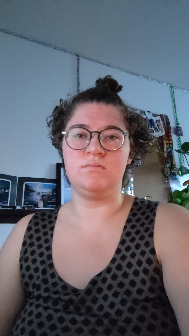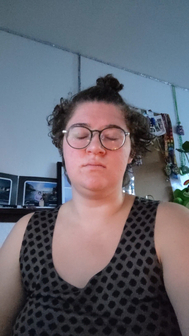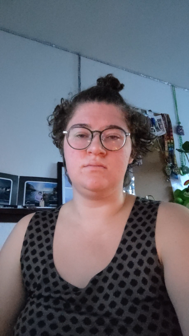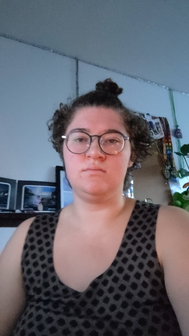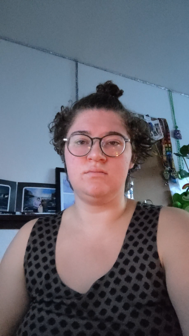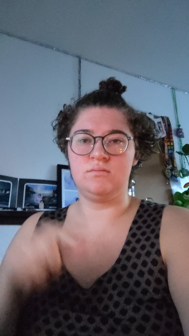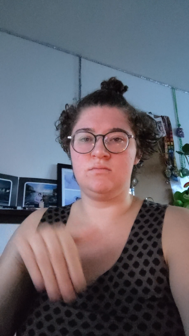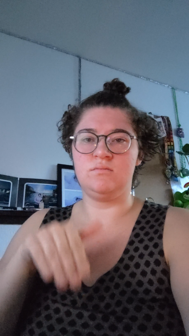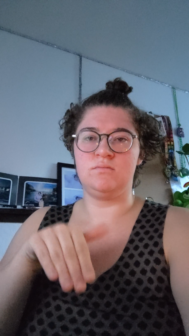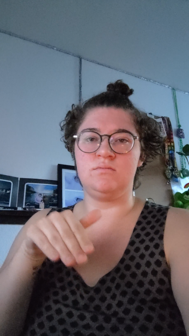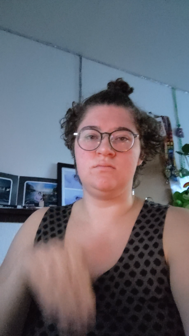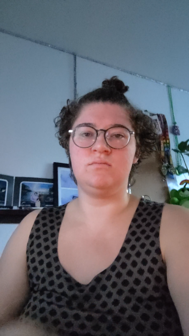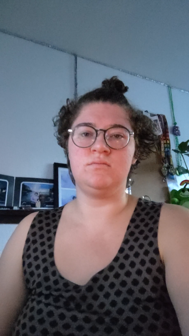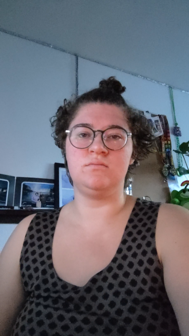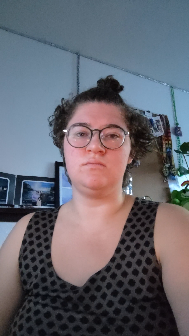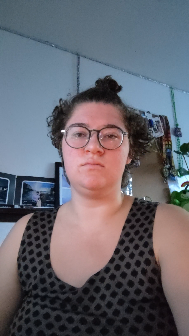doctor